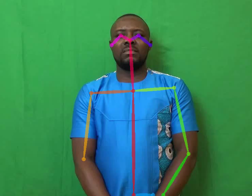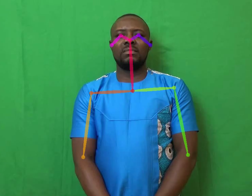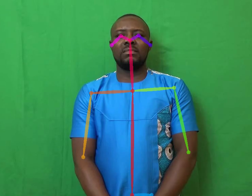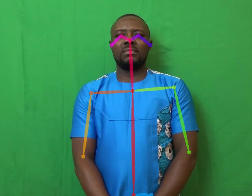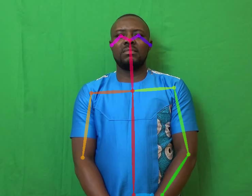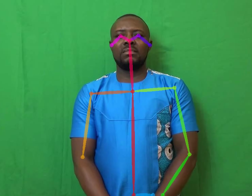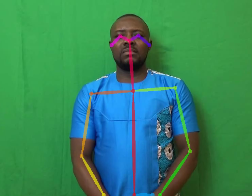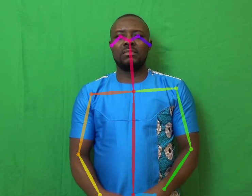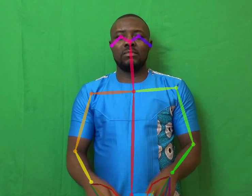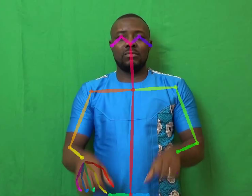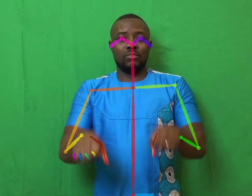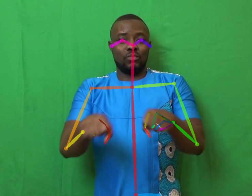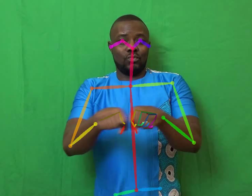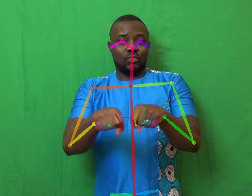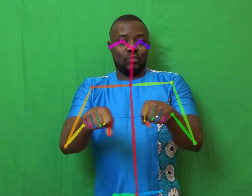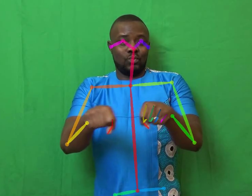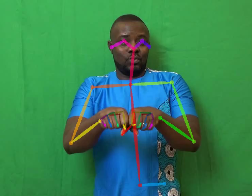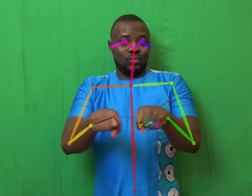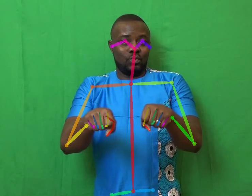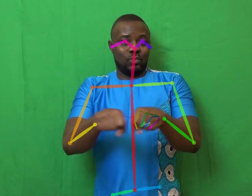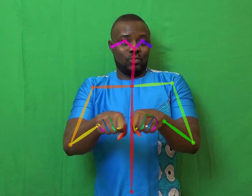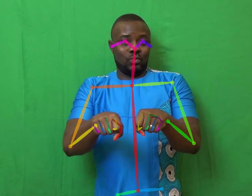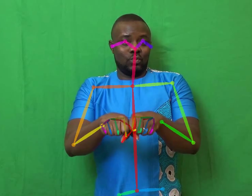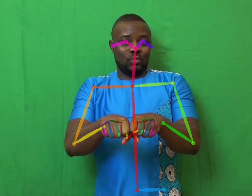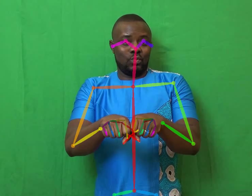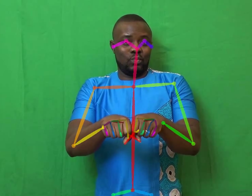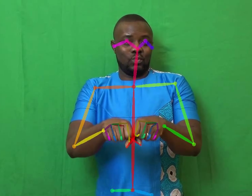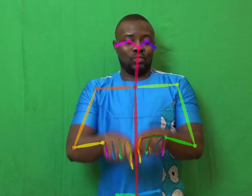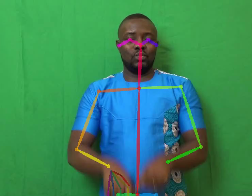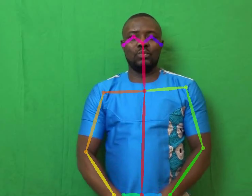shoe